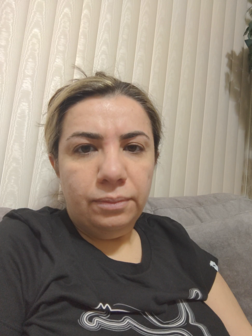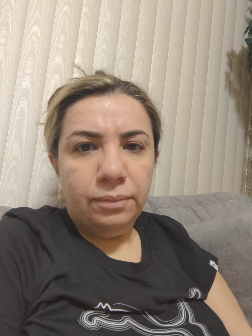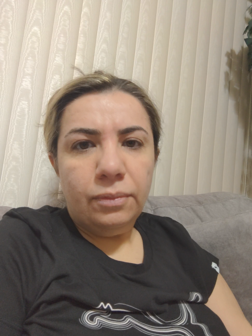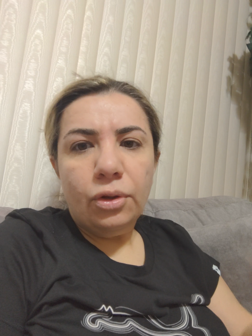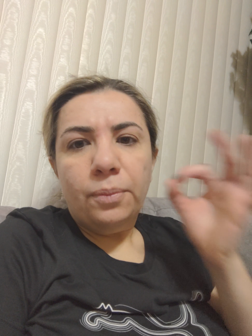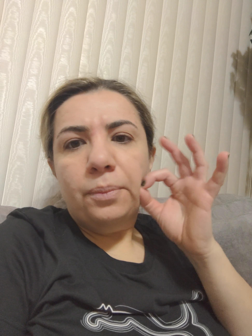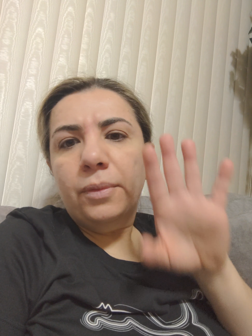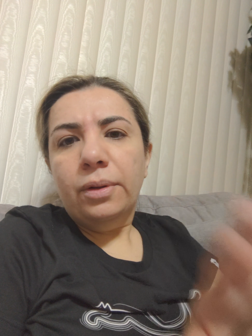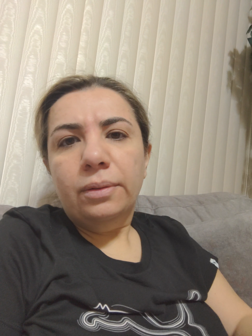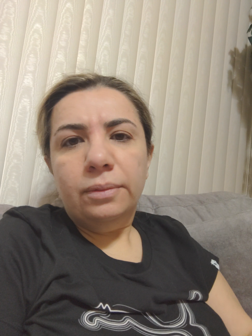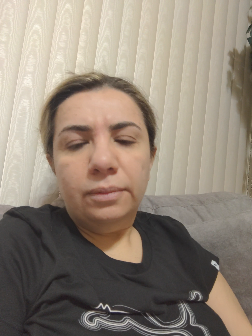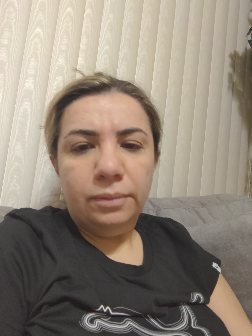bee